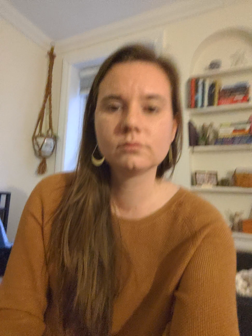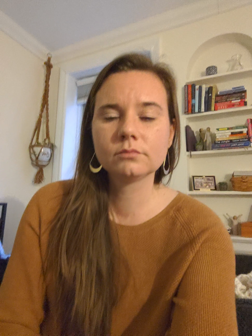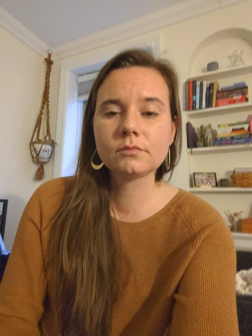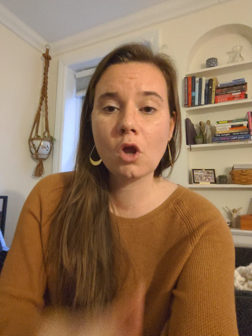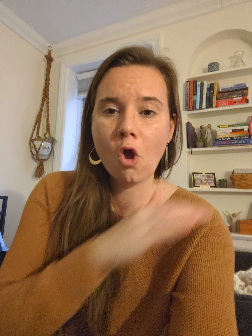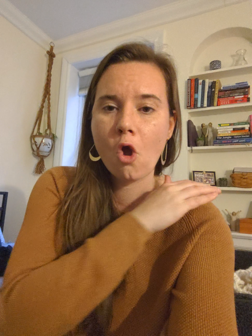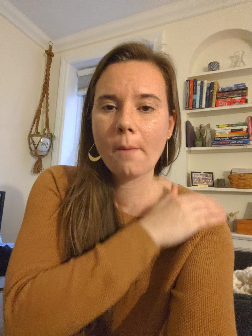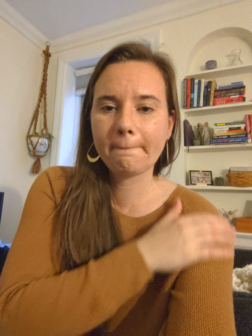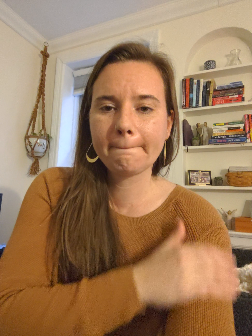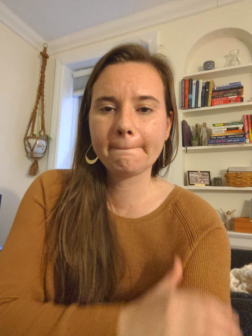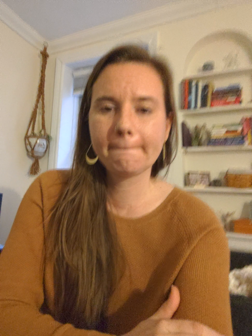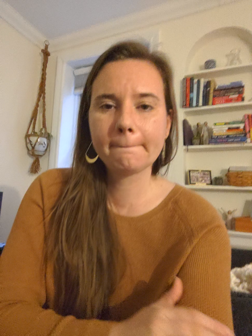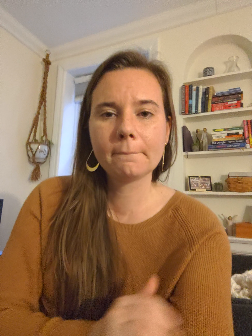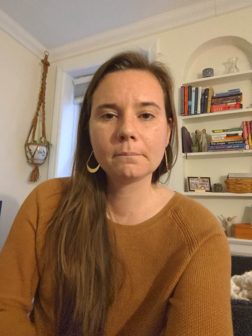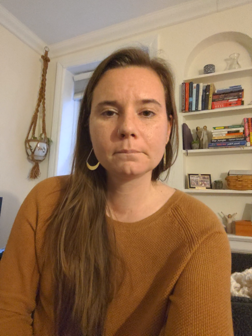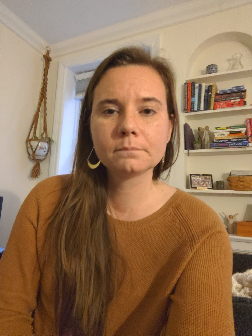arm